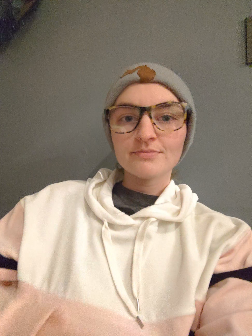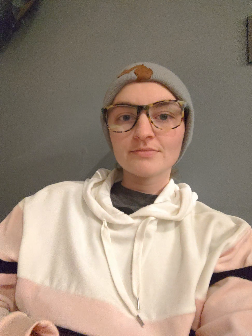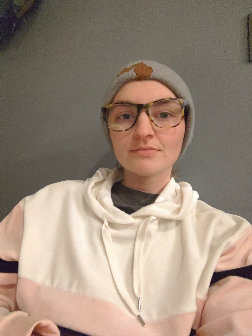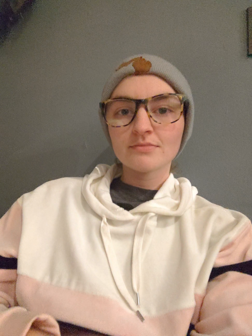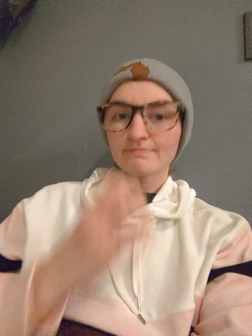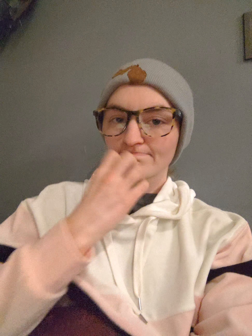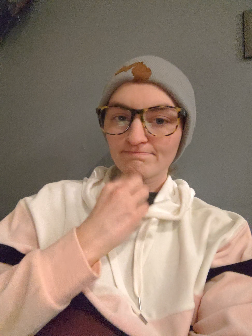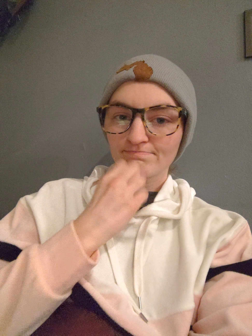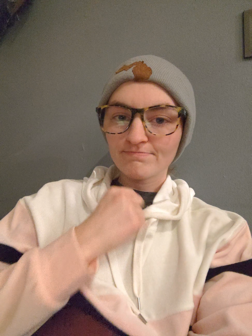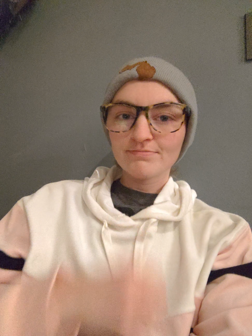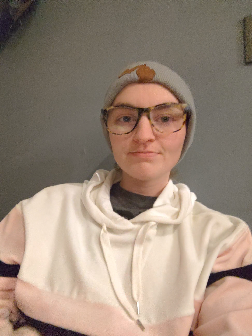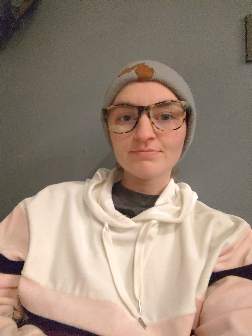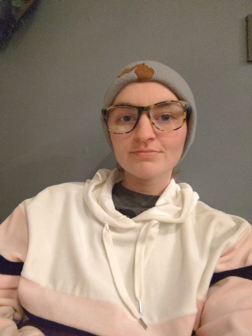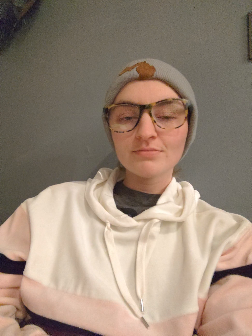underwear